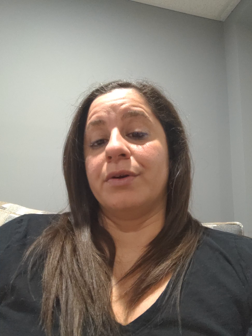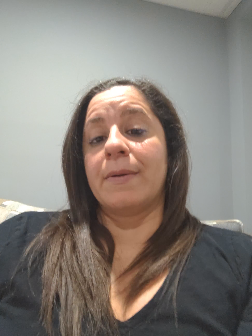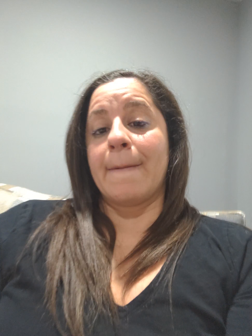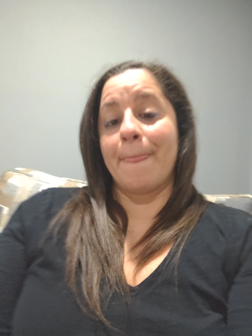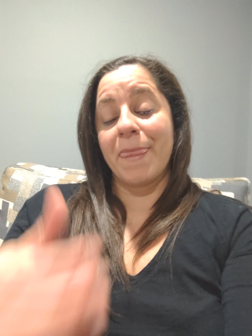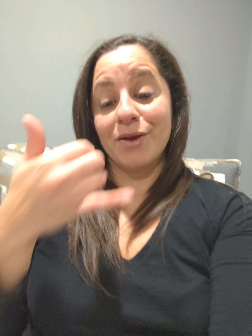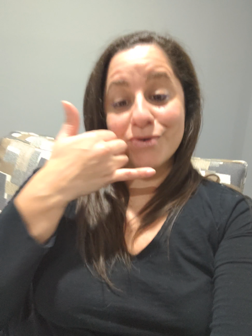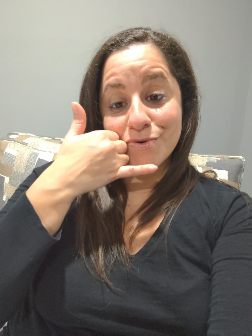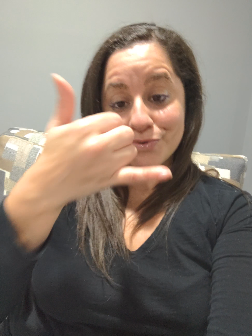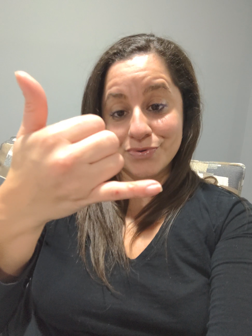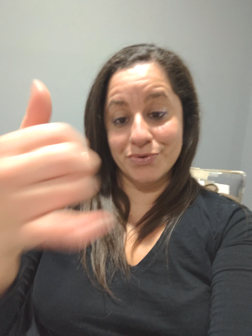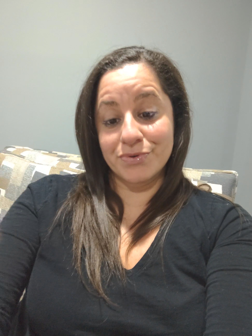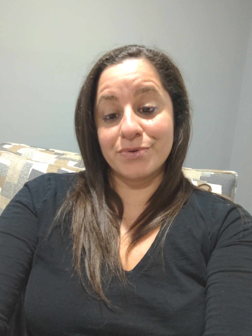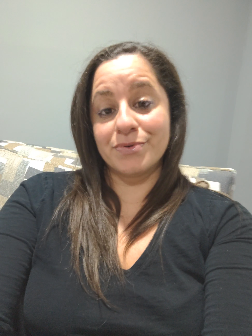call on the phone